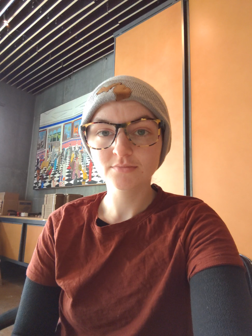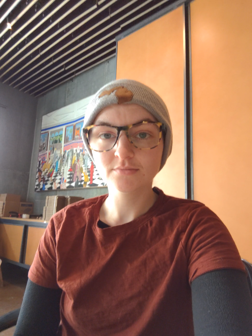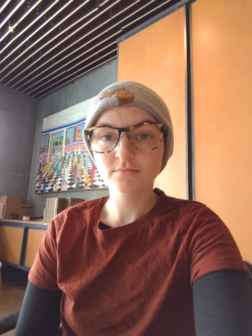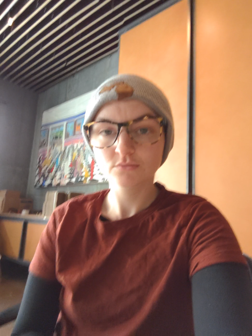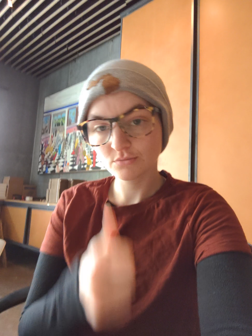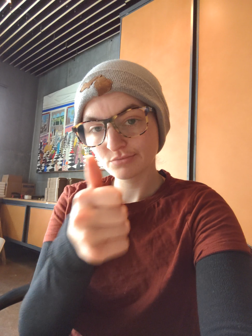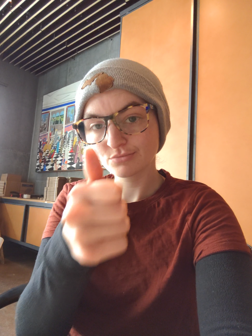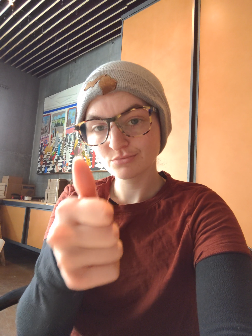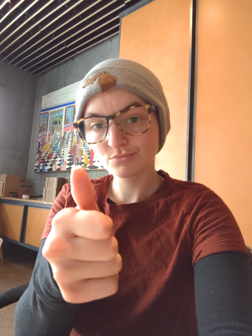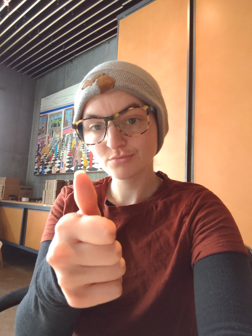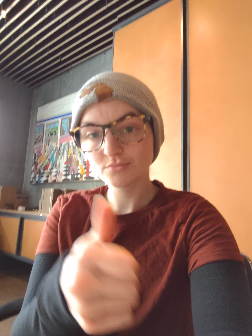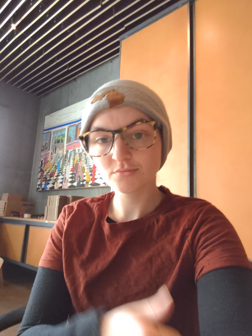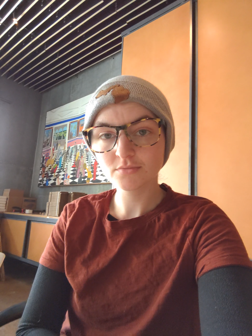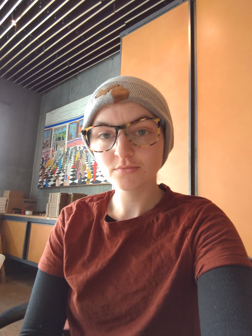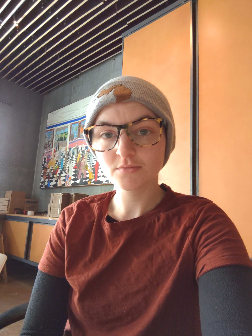yourself